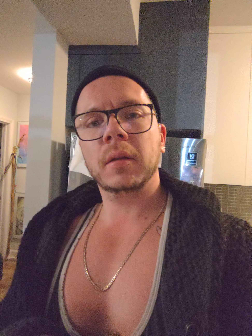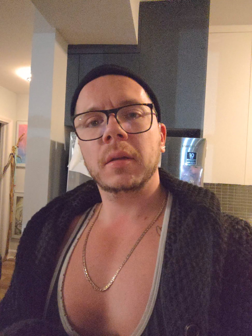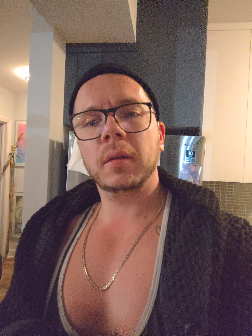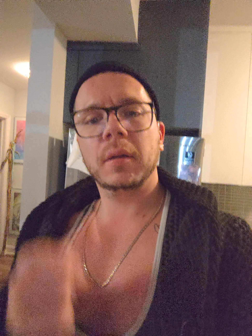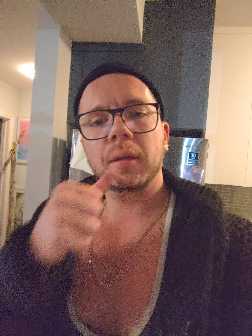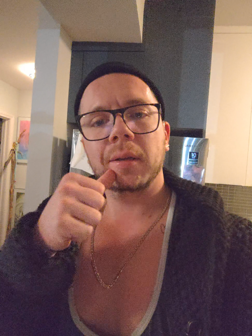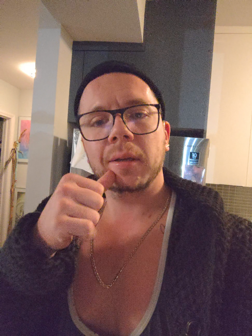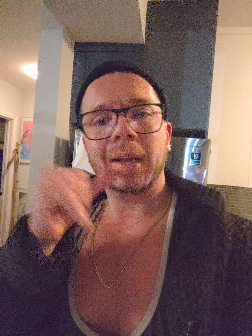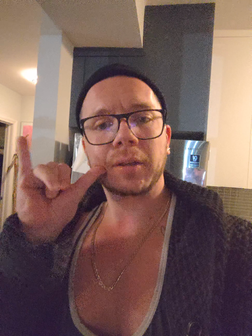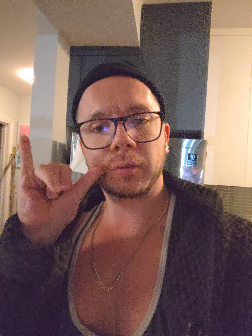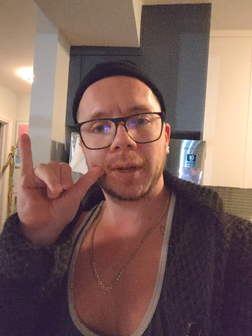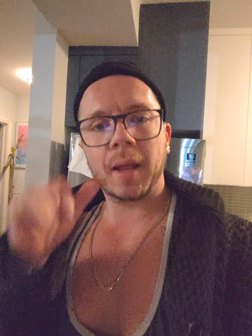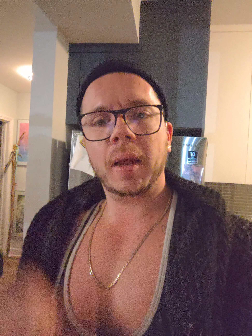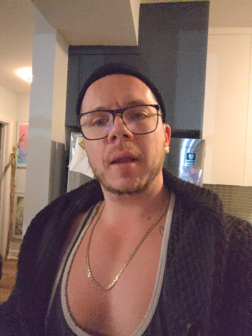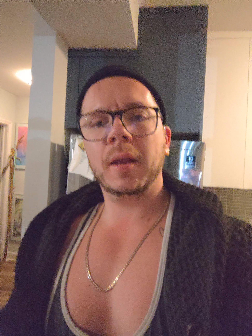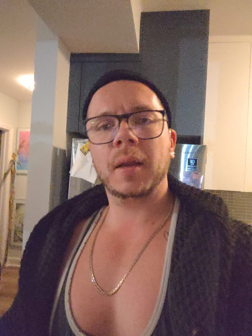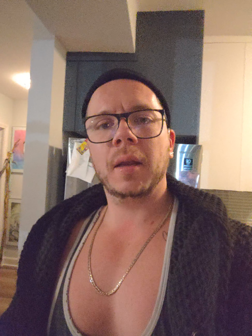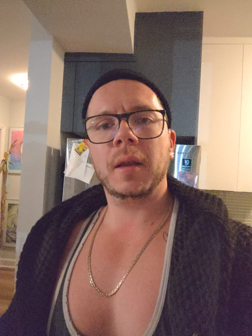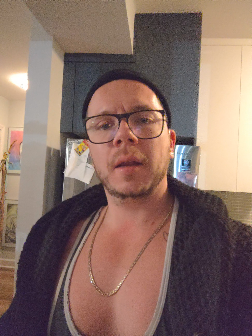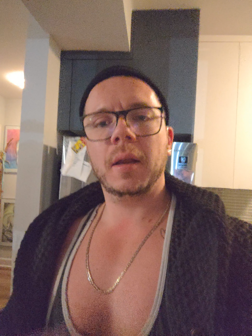yesterday